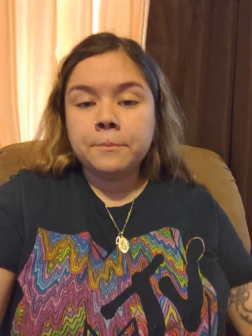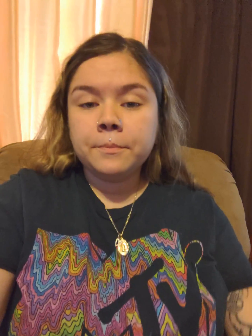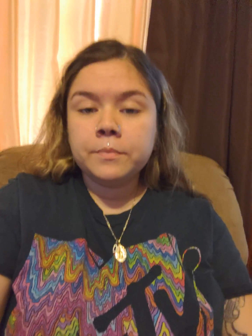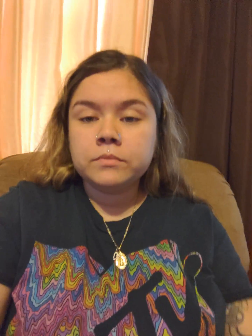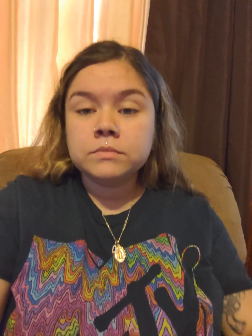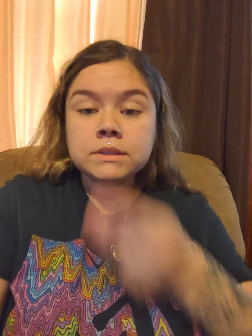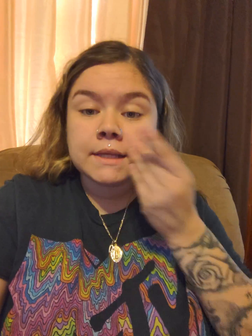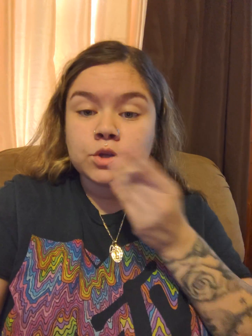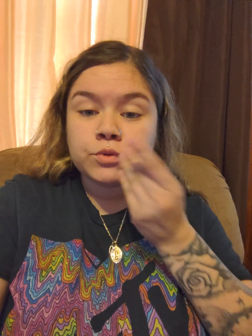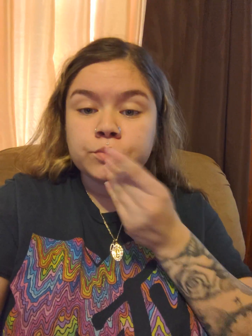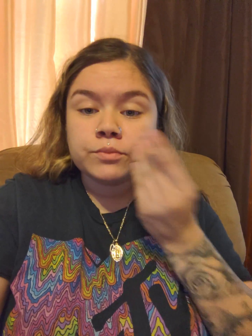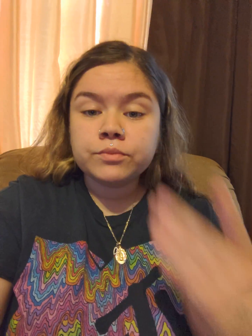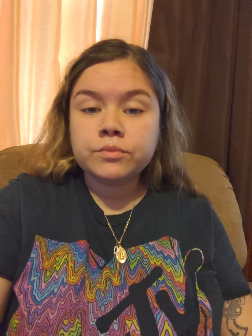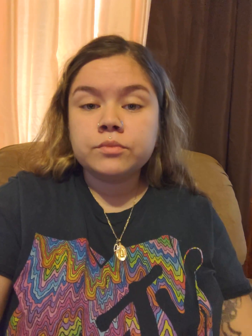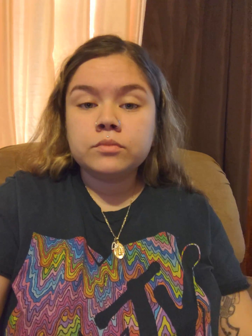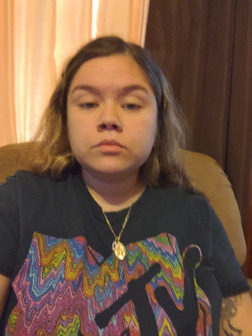dinner